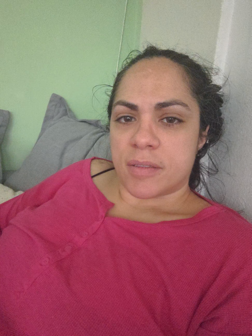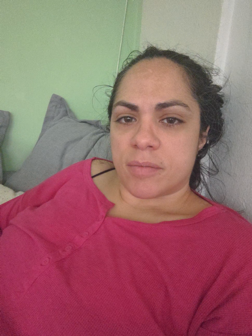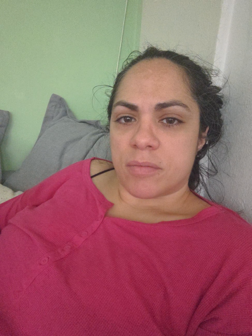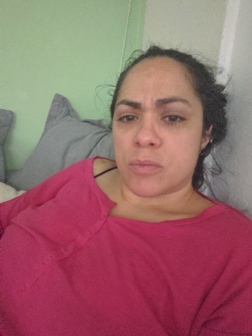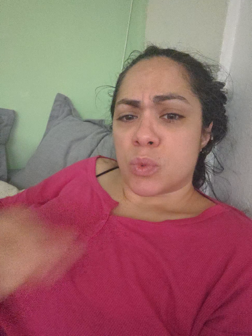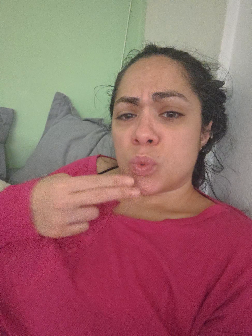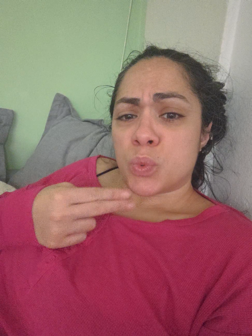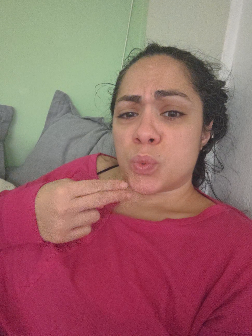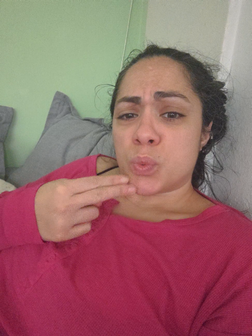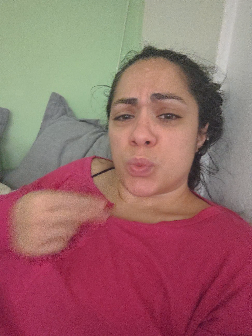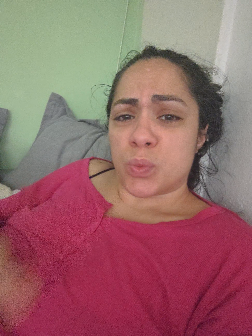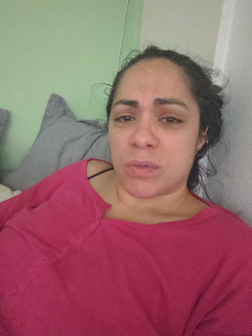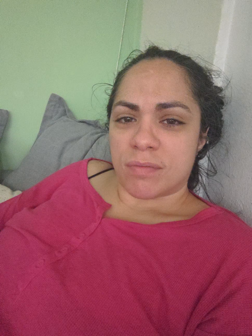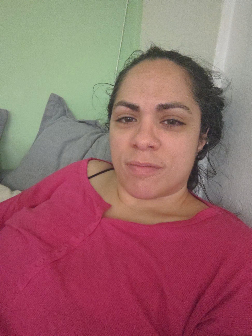cute